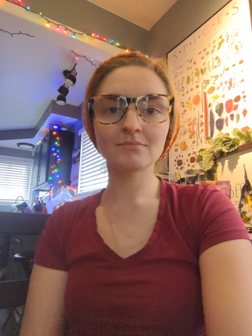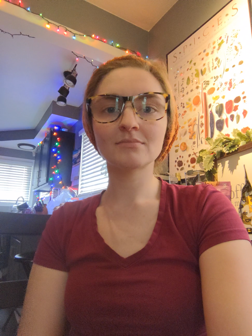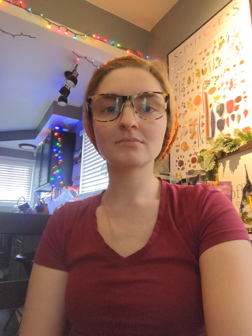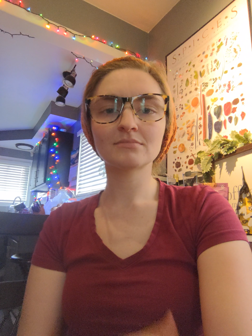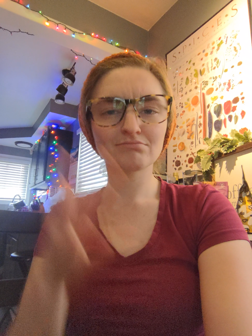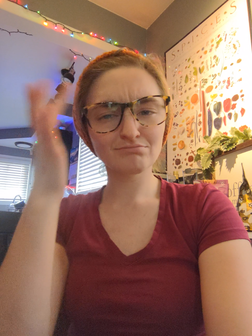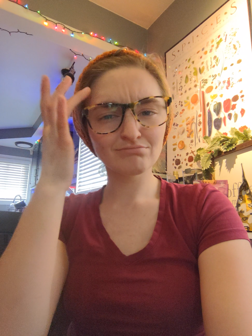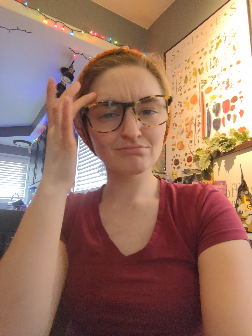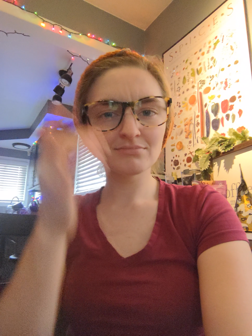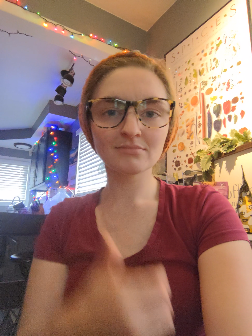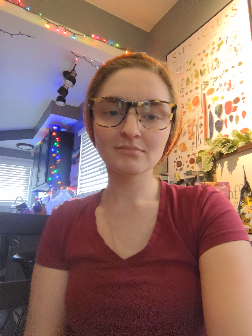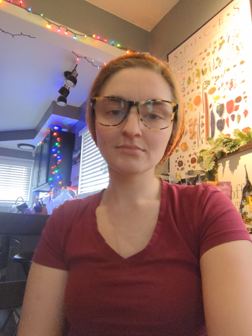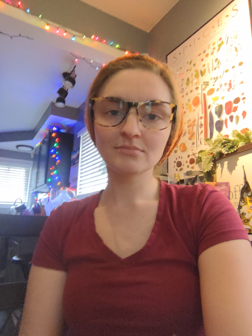sick